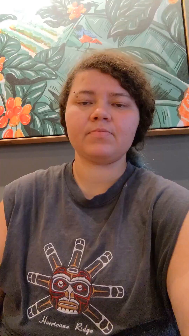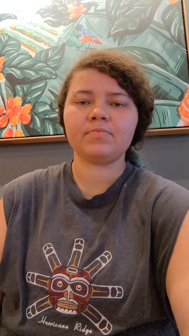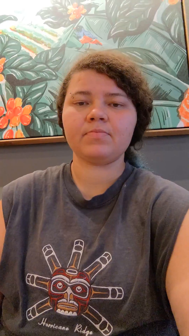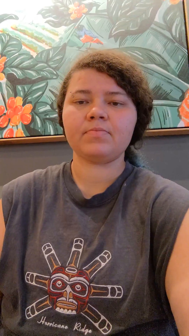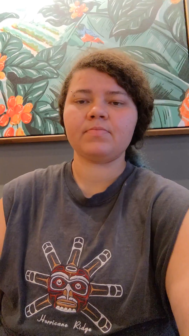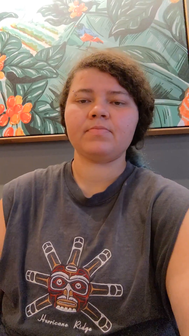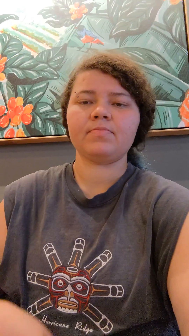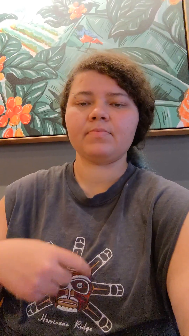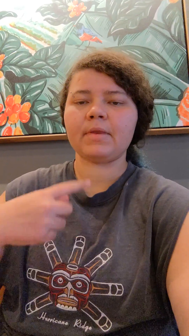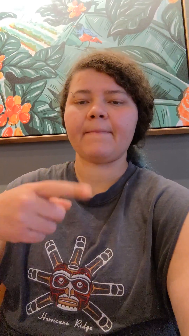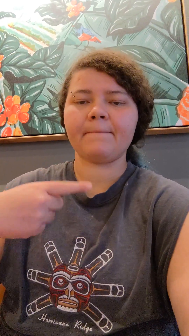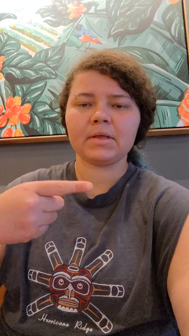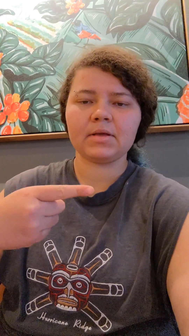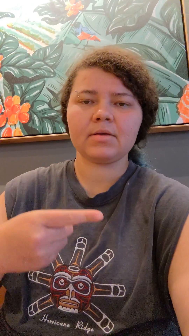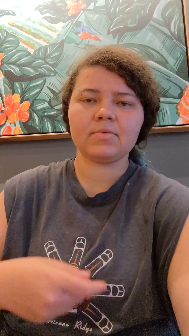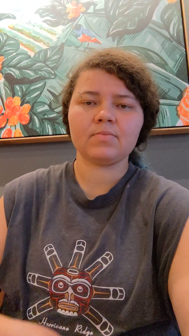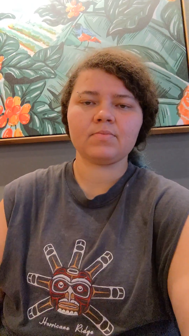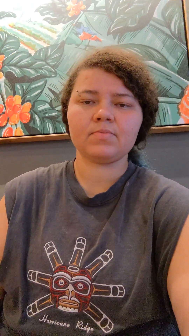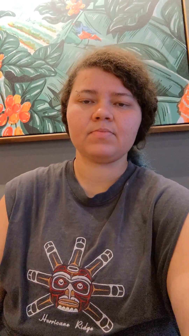about